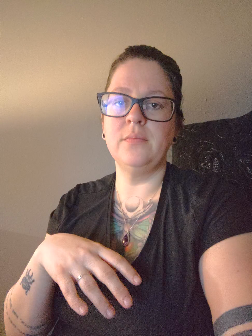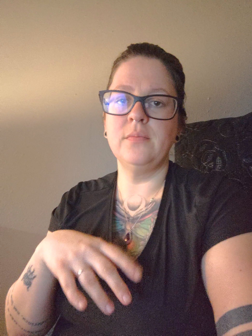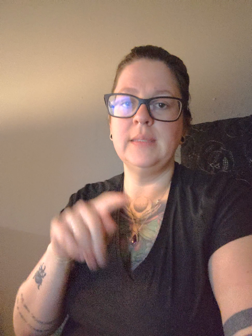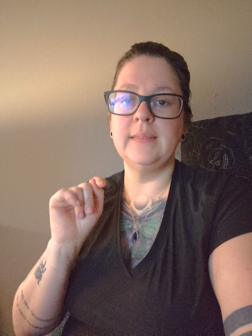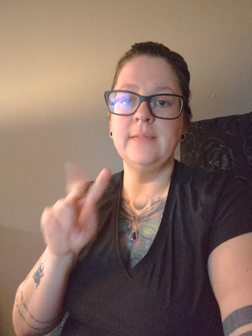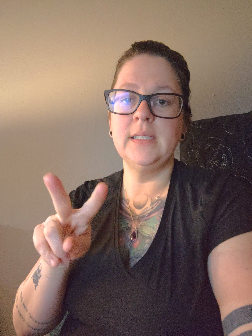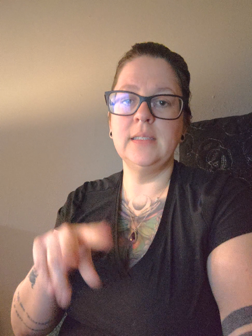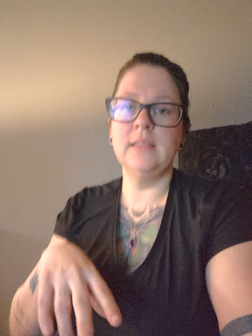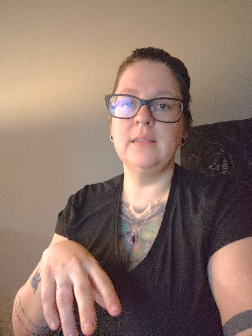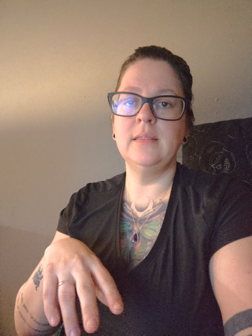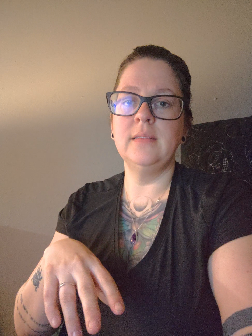TV